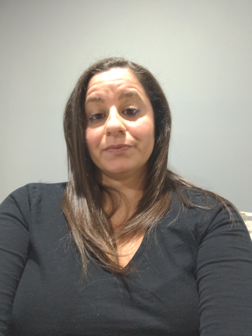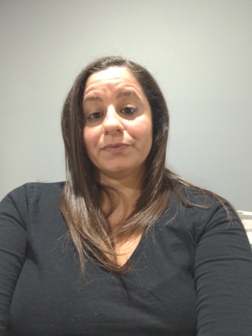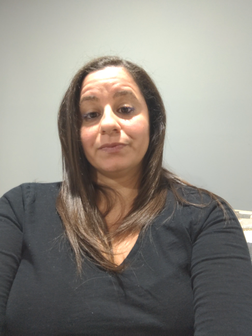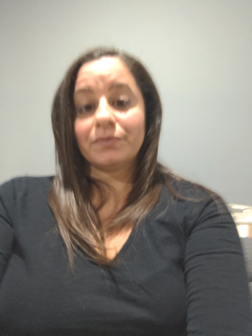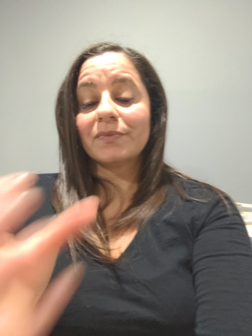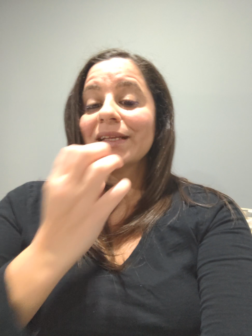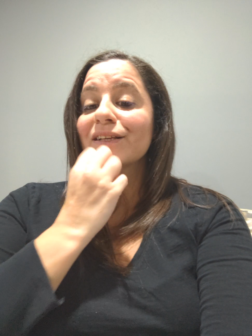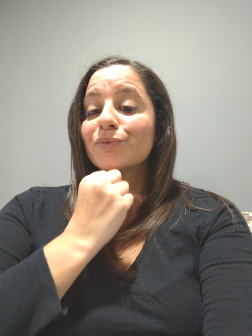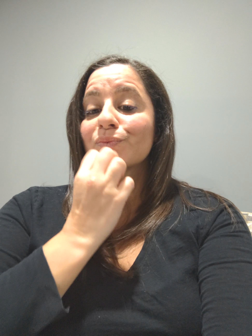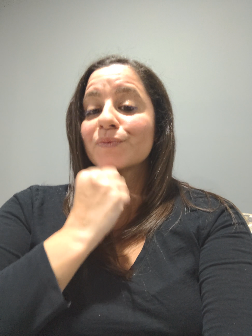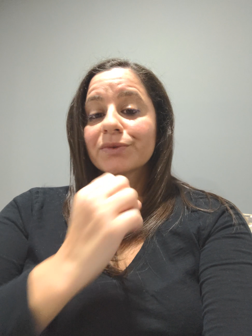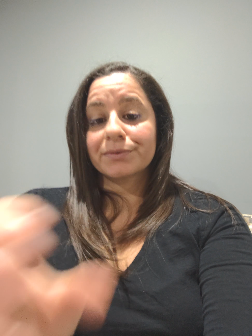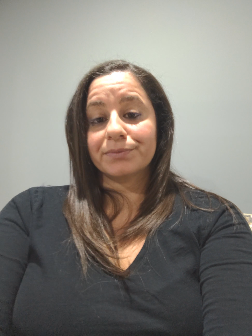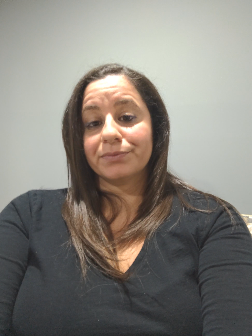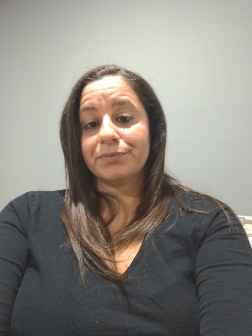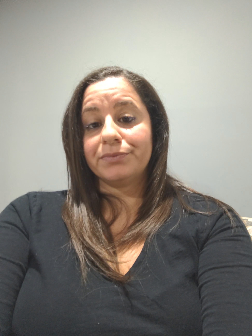underwear